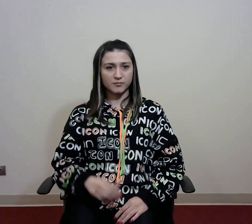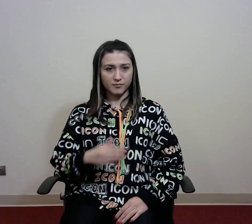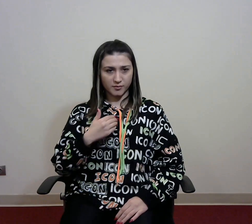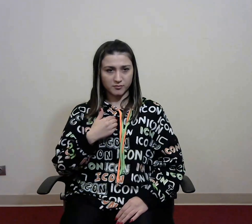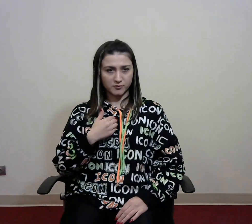mən